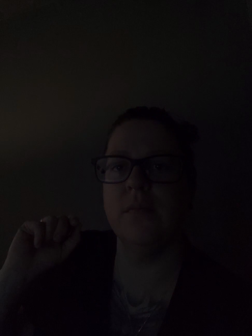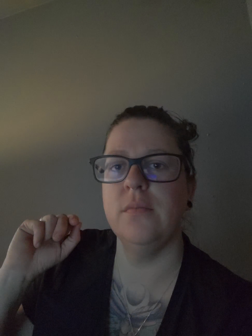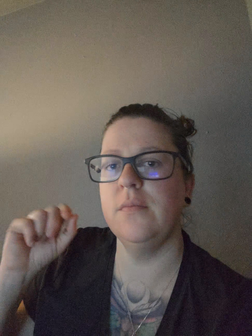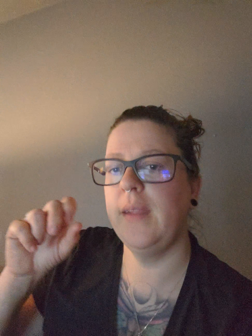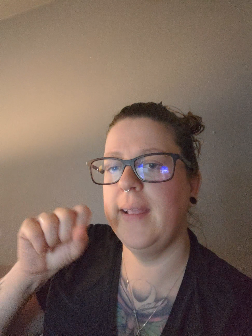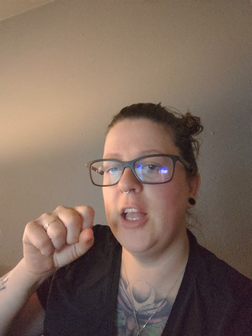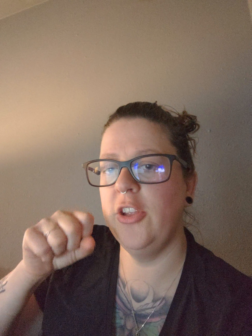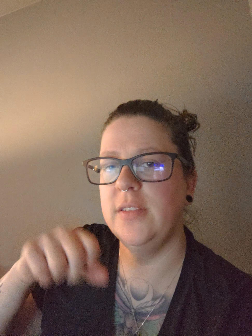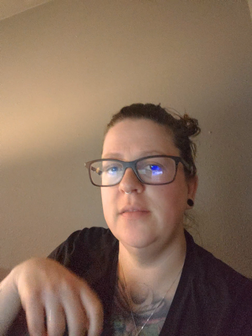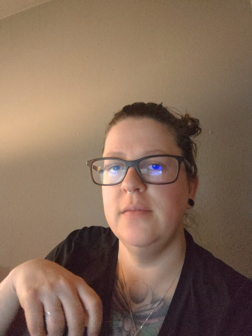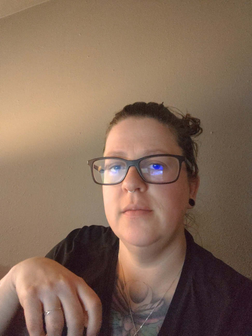carrot